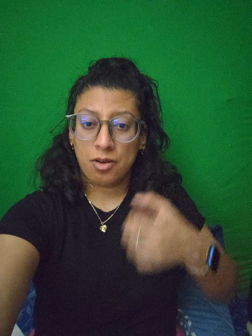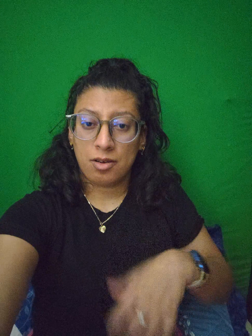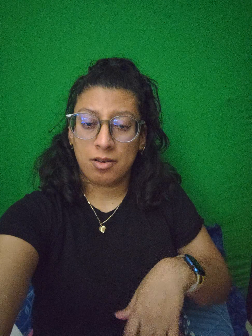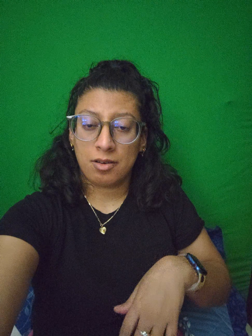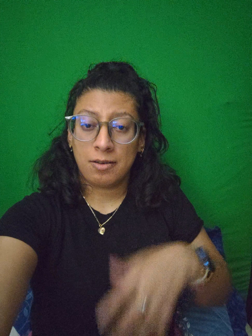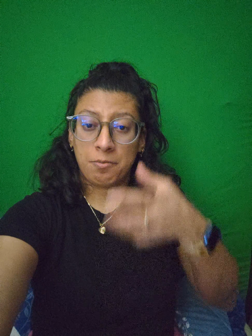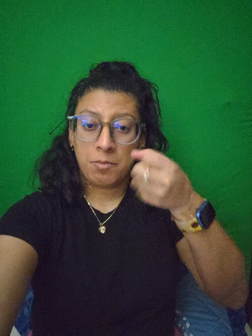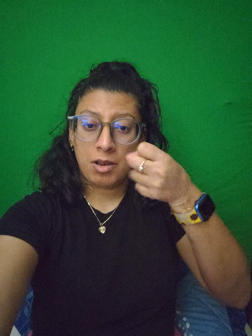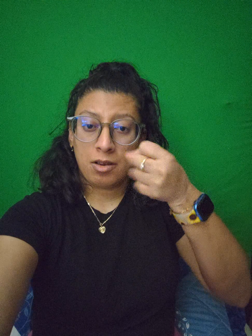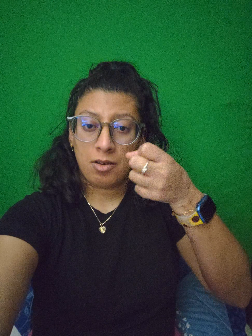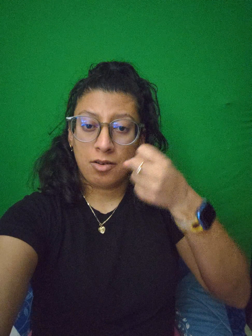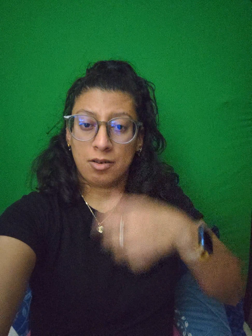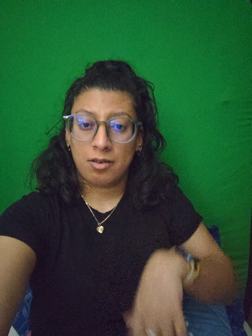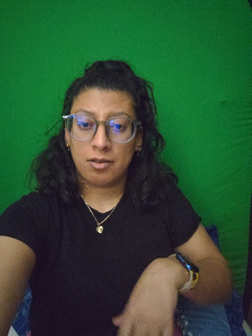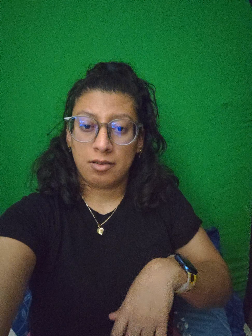milk